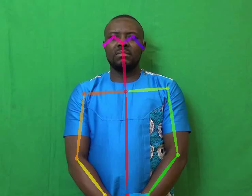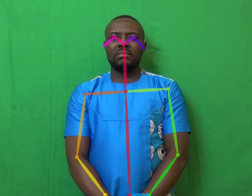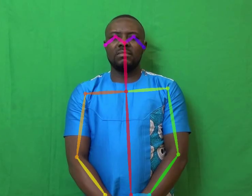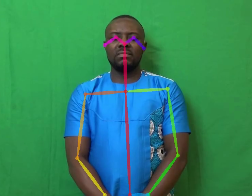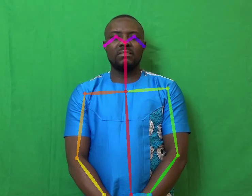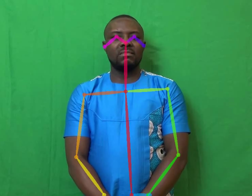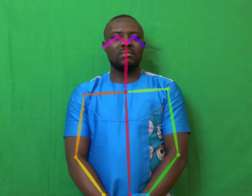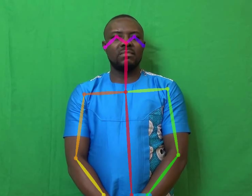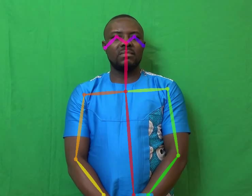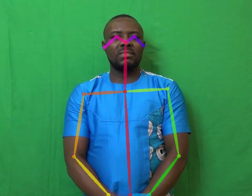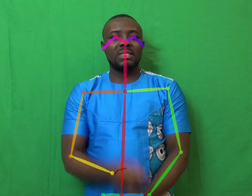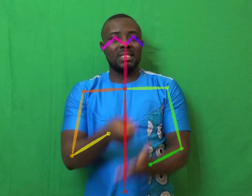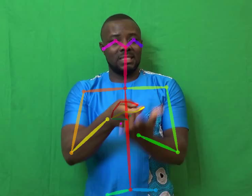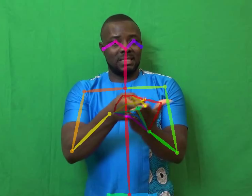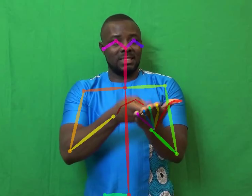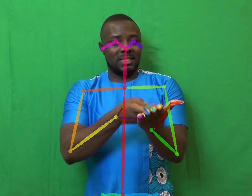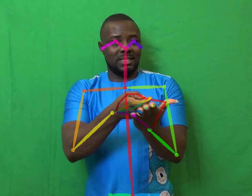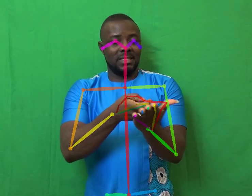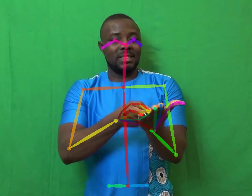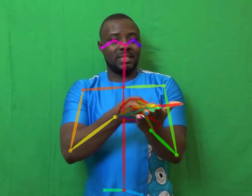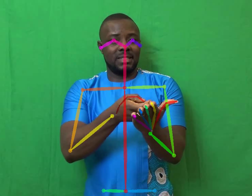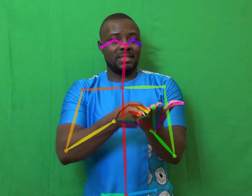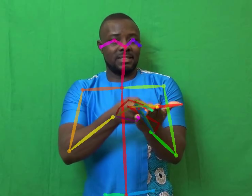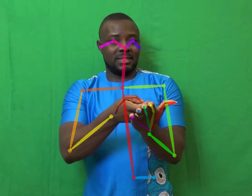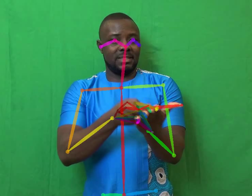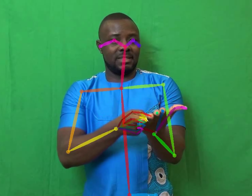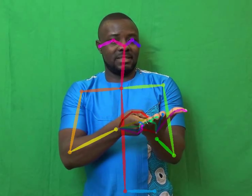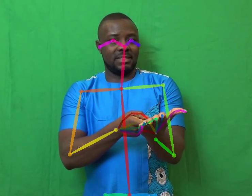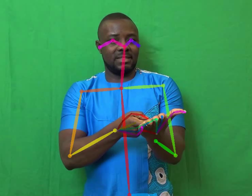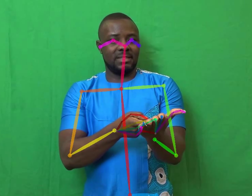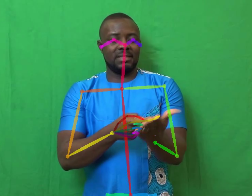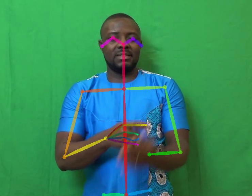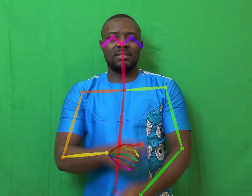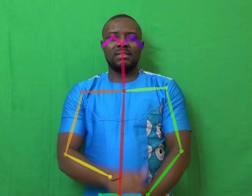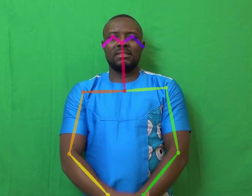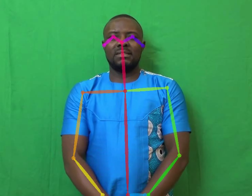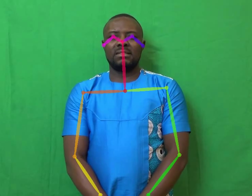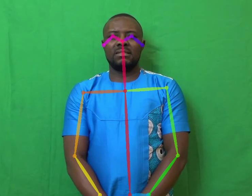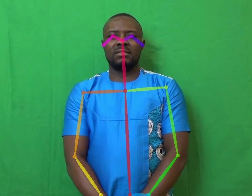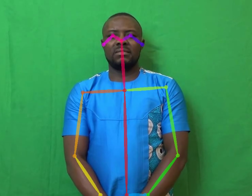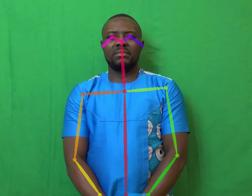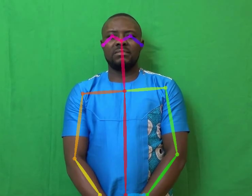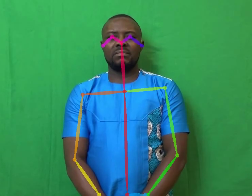discuss